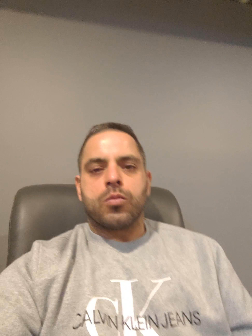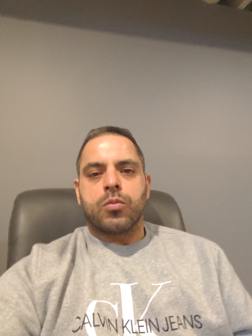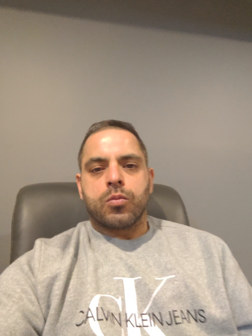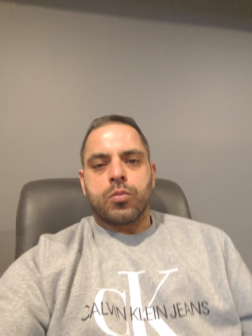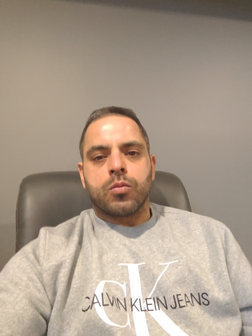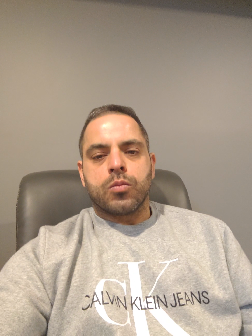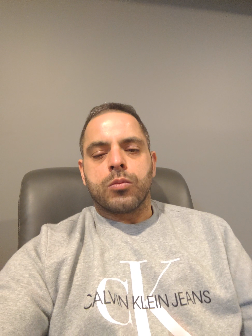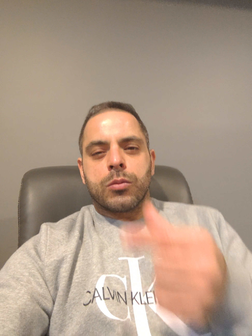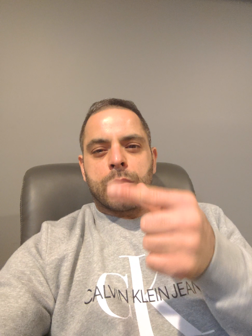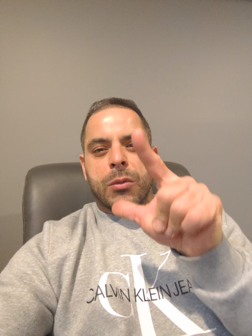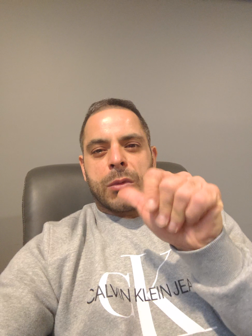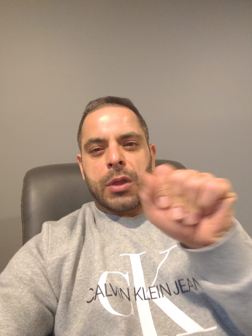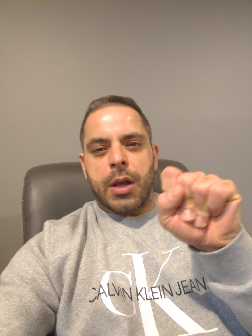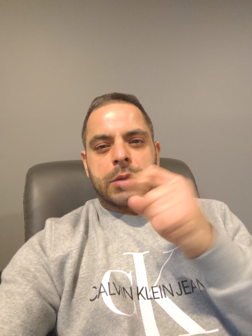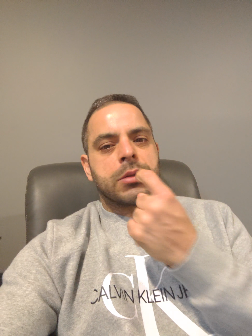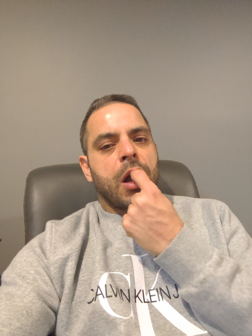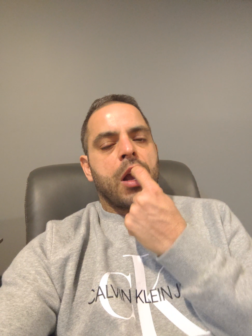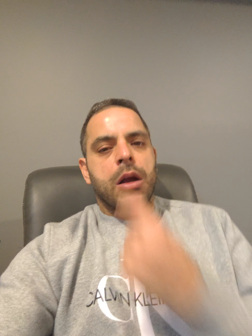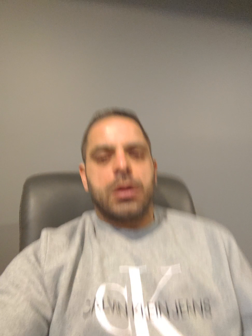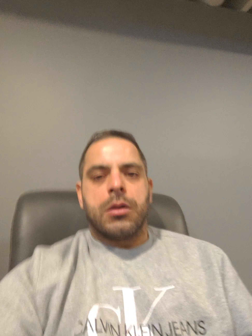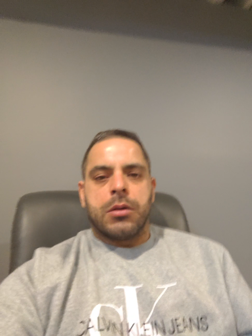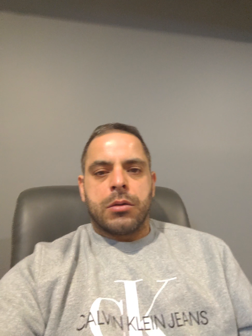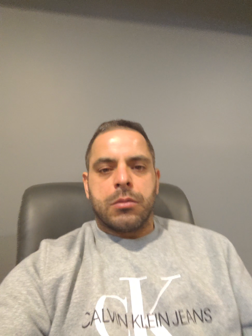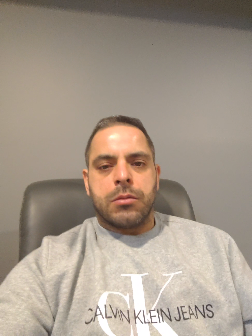window